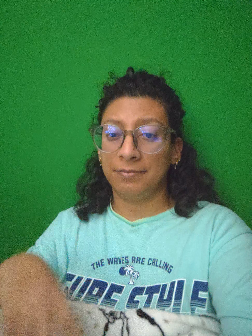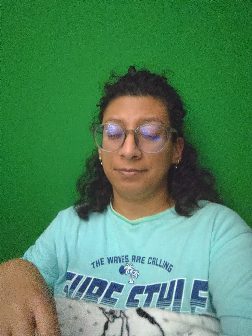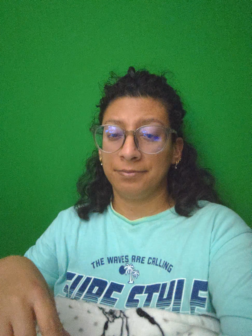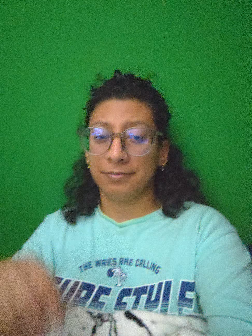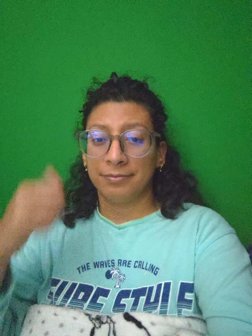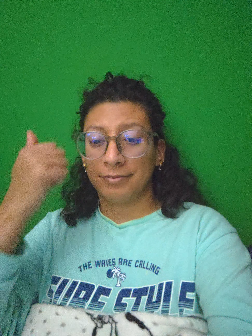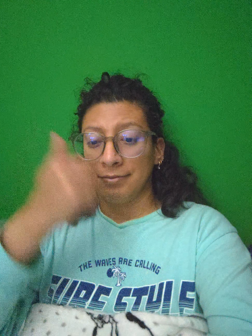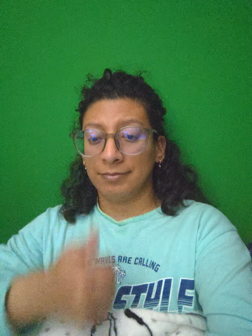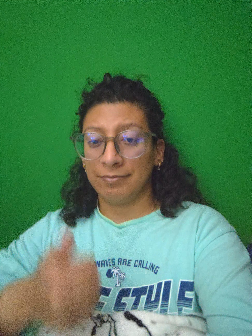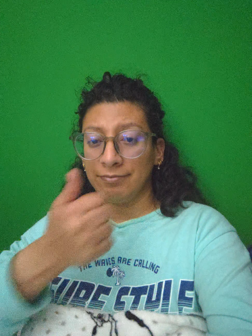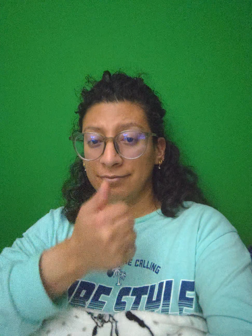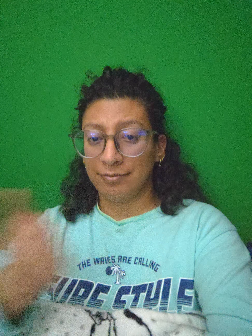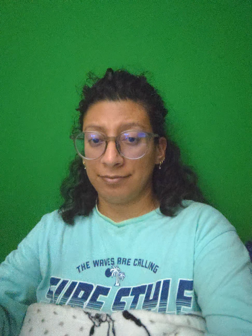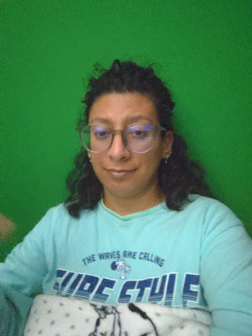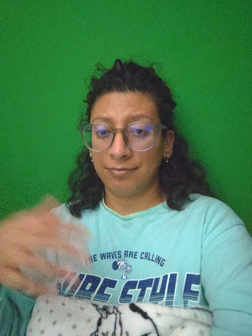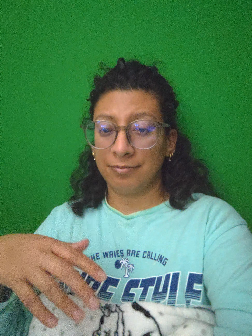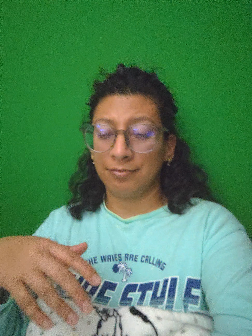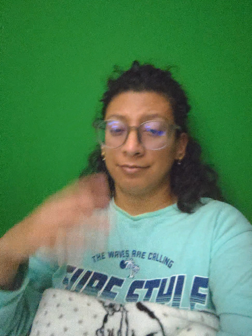every